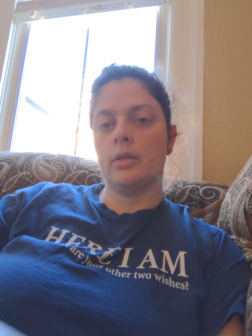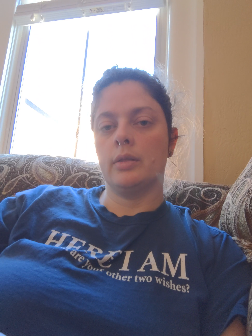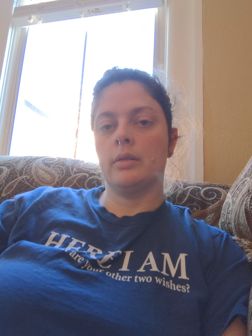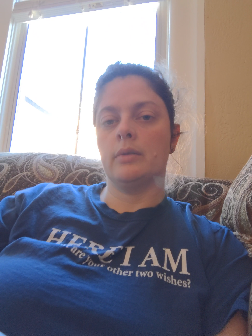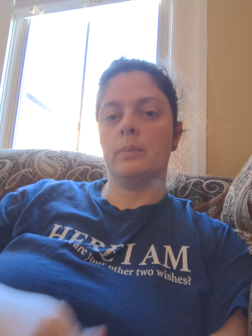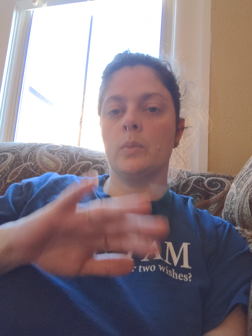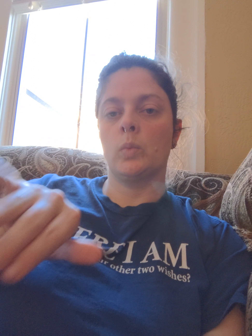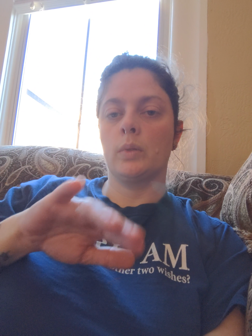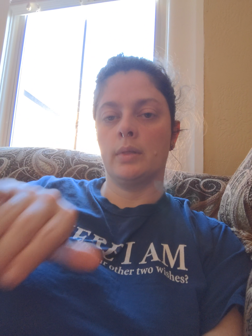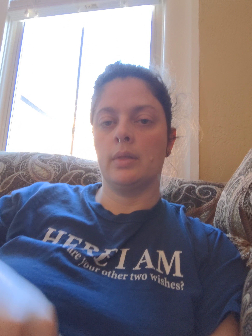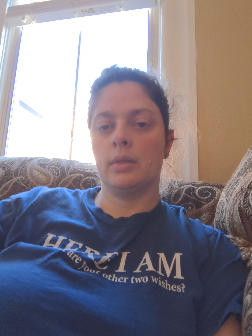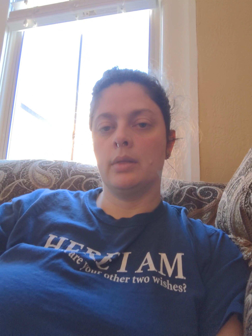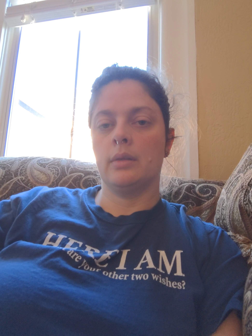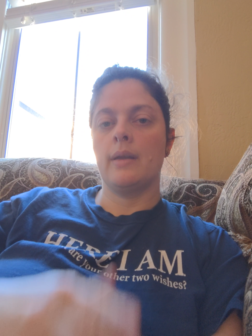pool